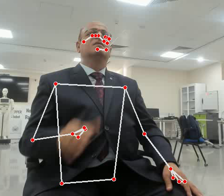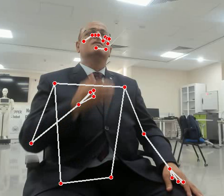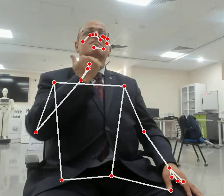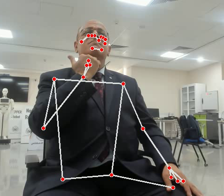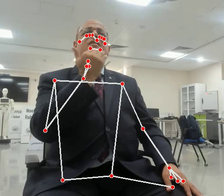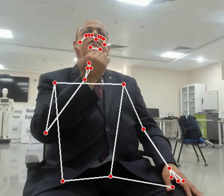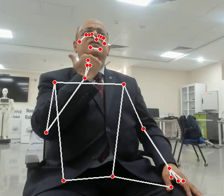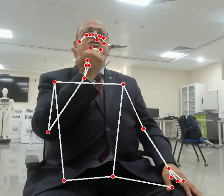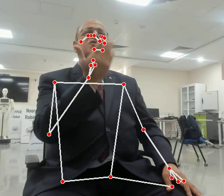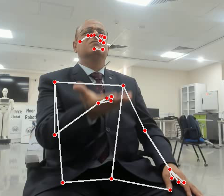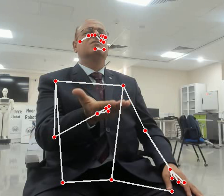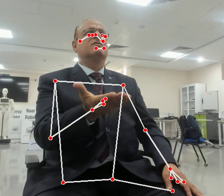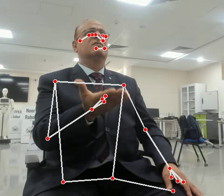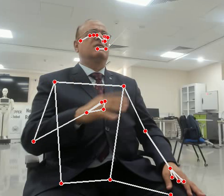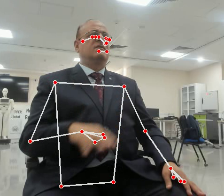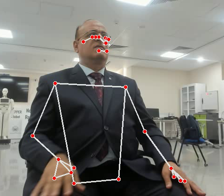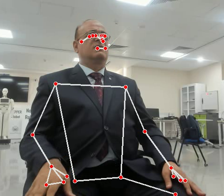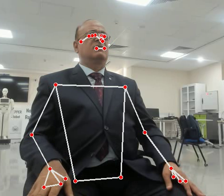mafish